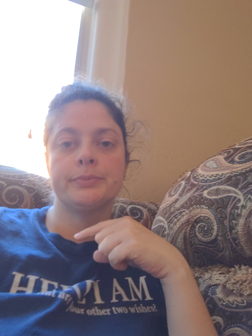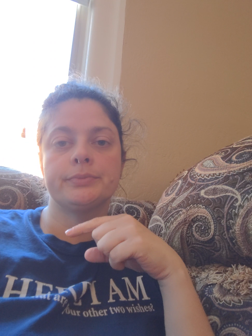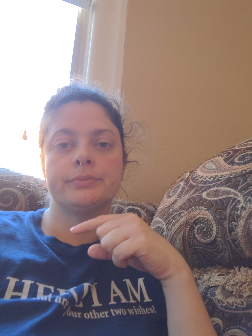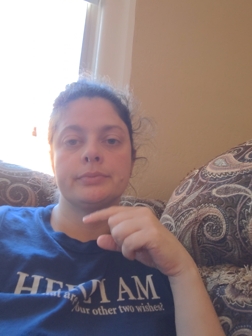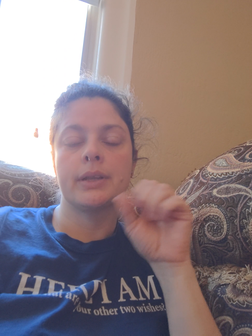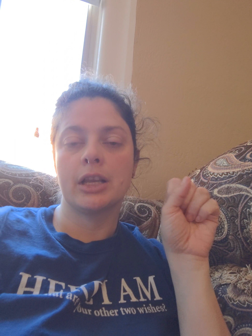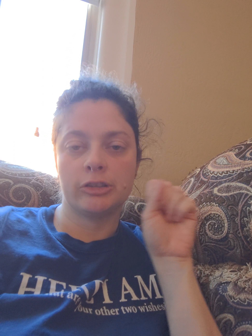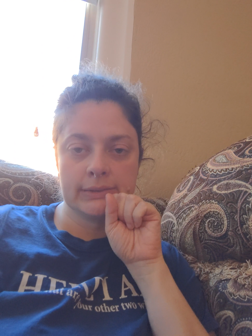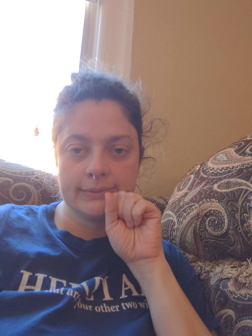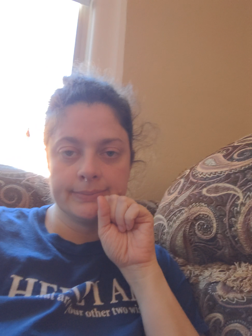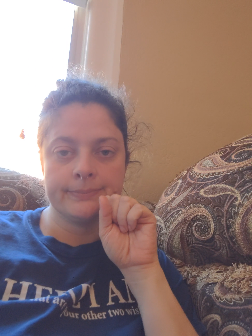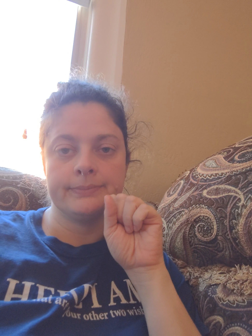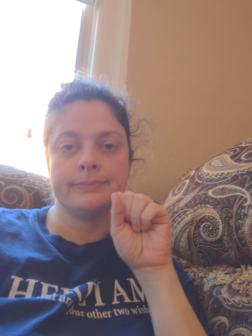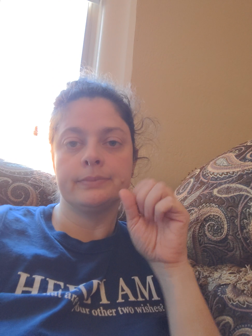carrot